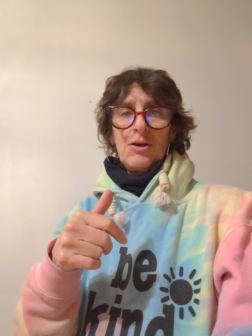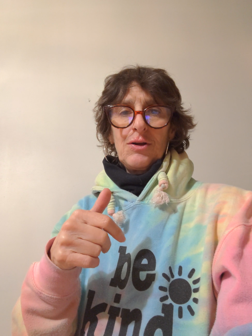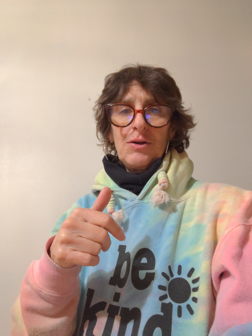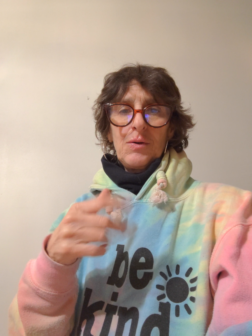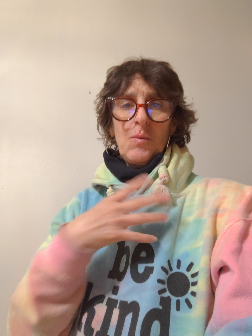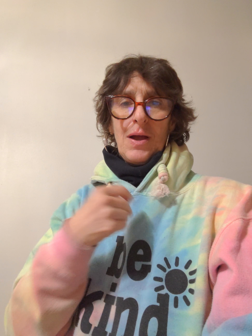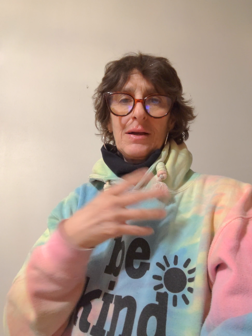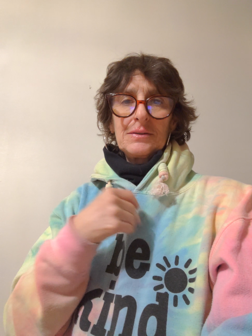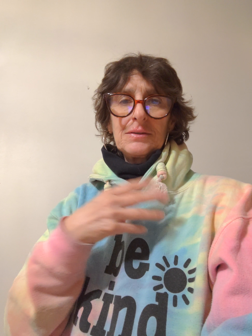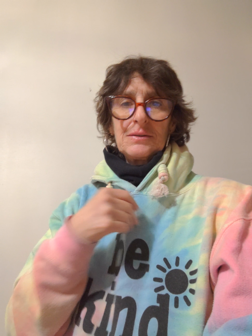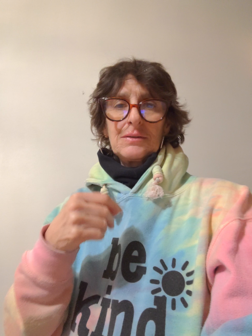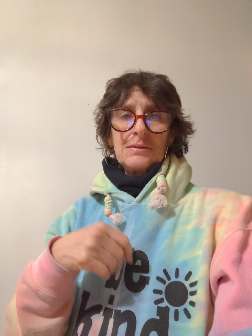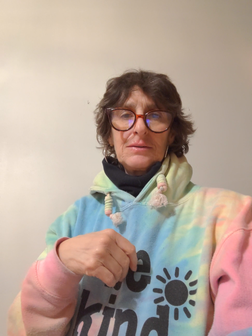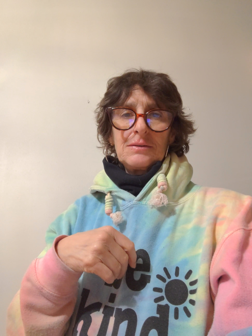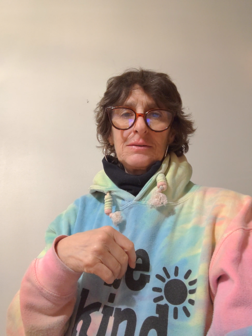white